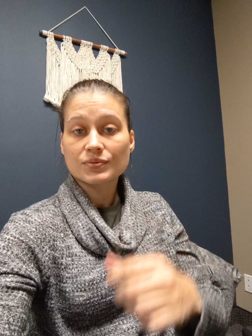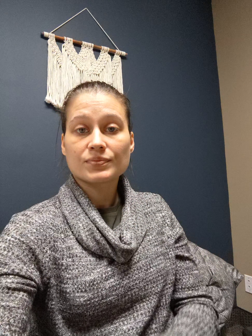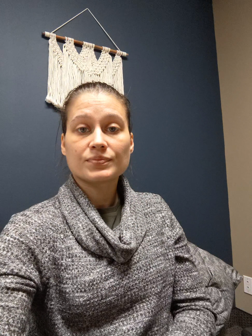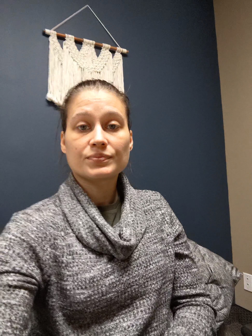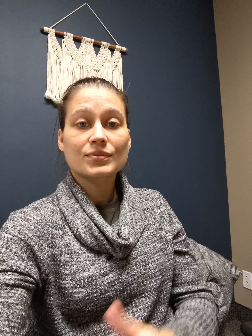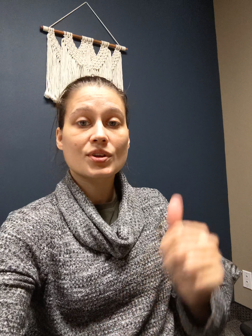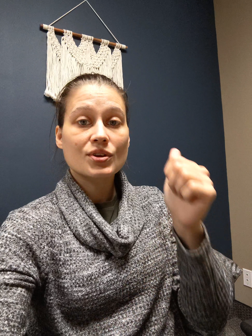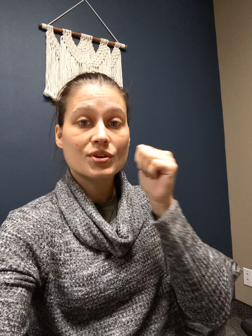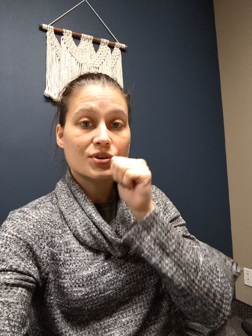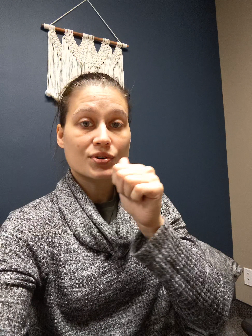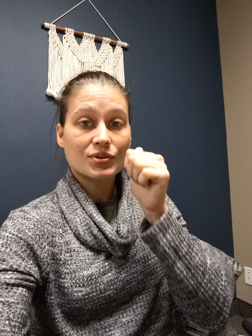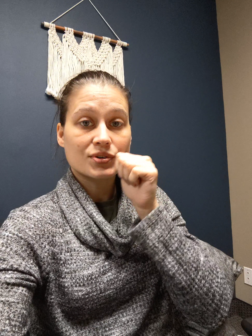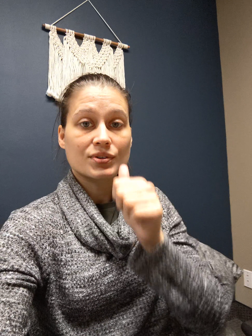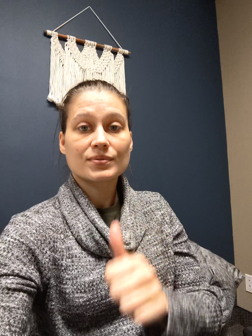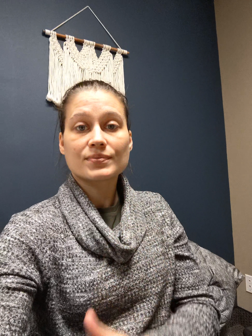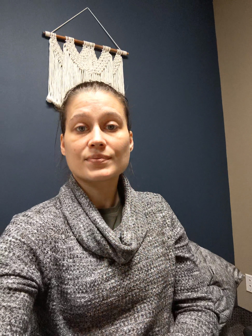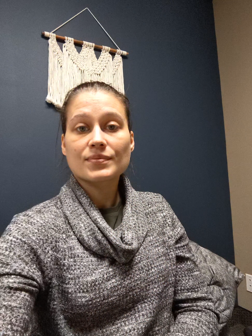girl